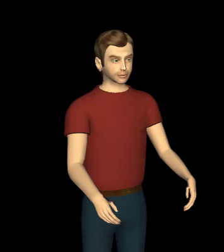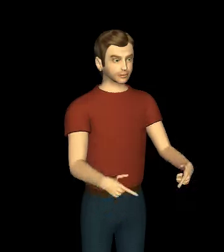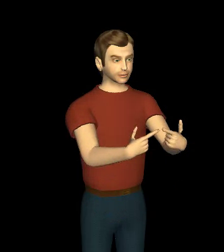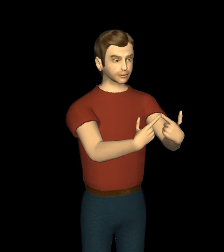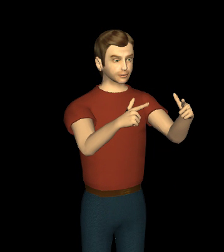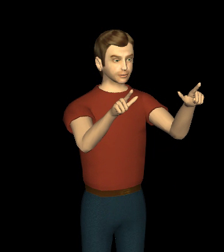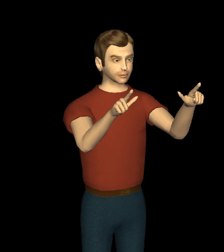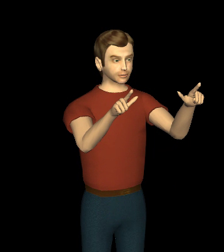حر